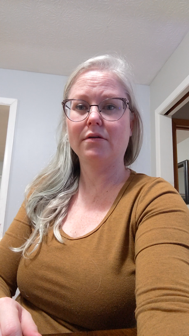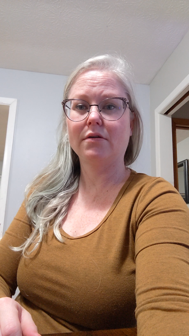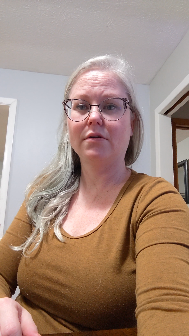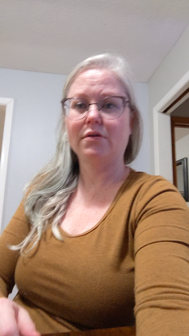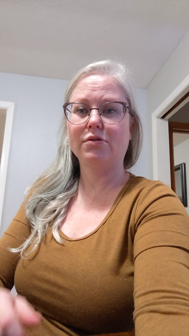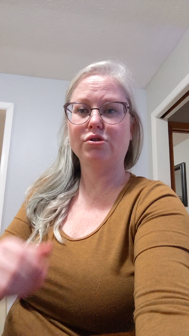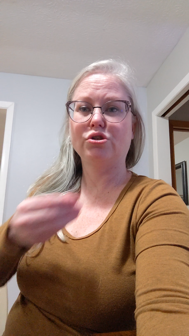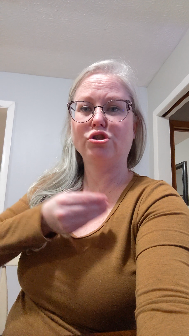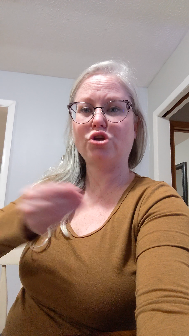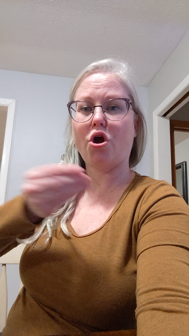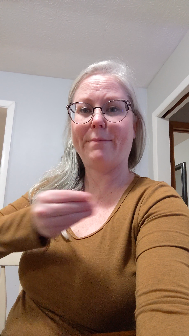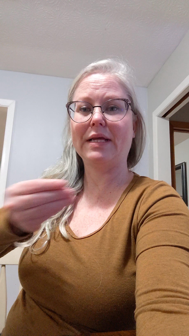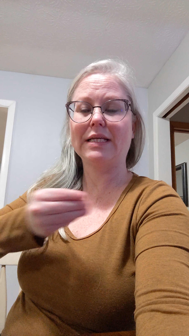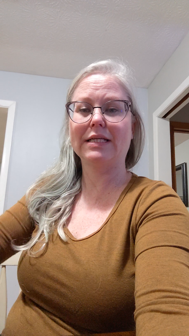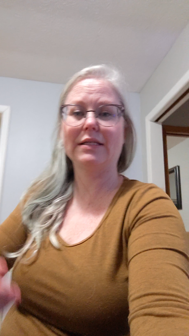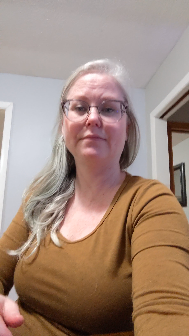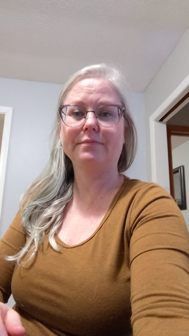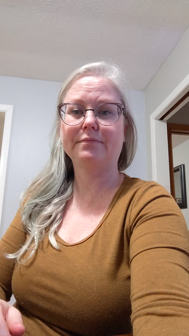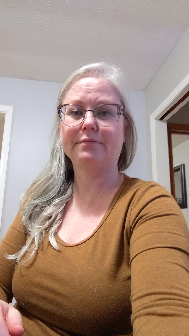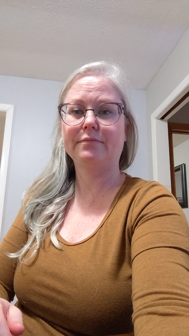shopping